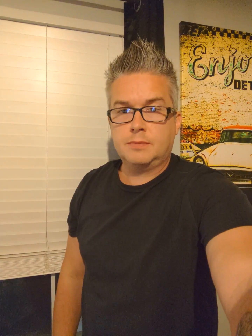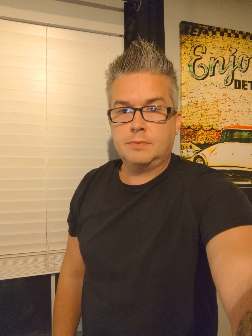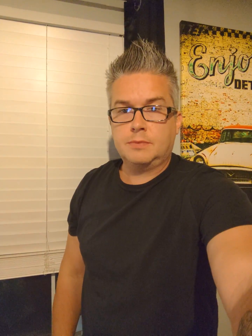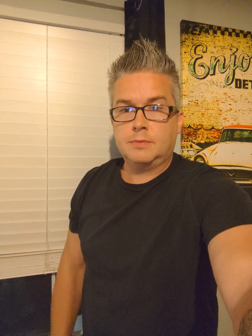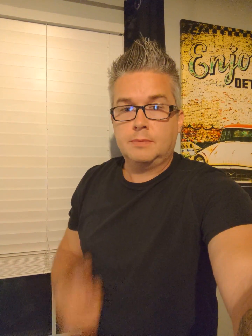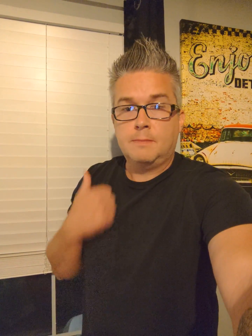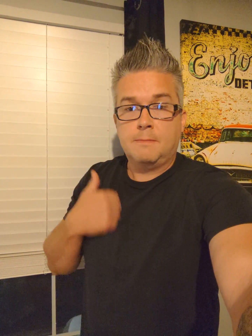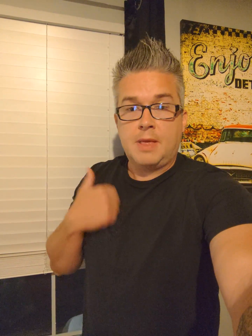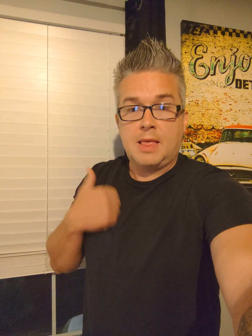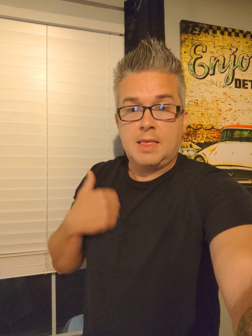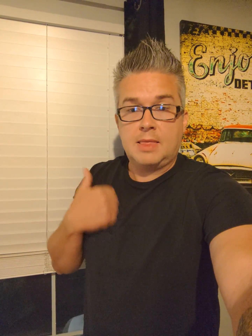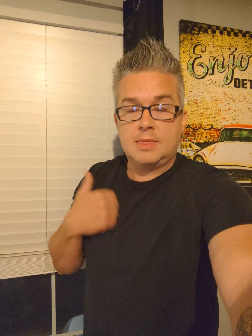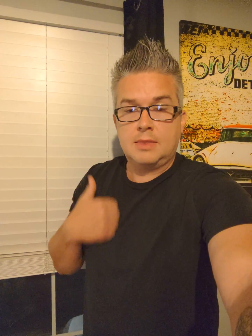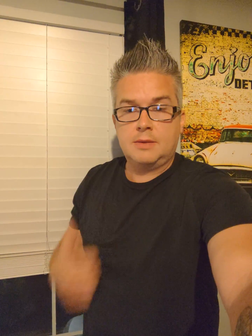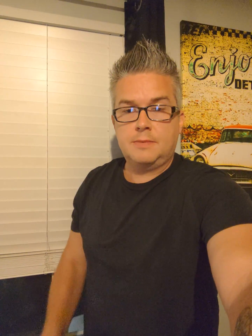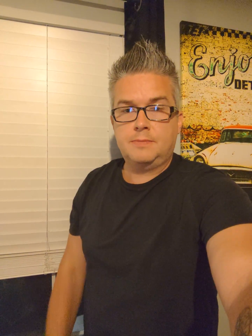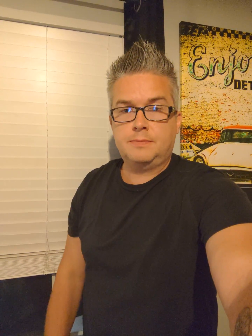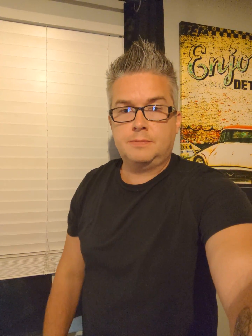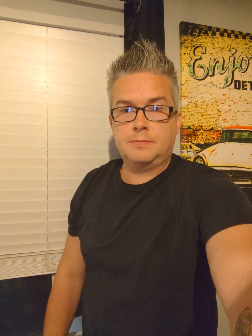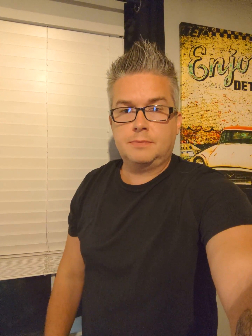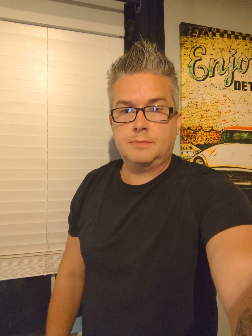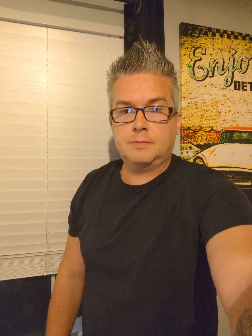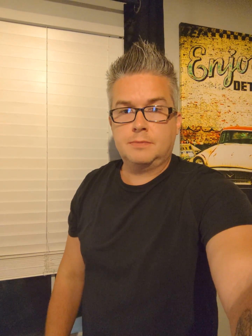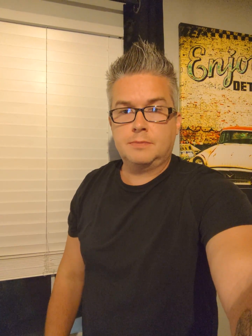bathtub